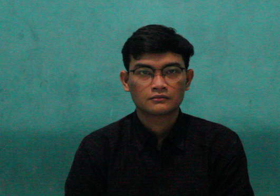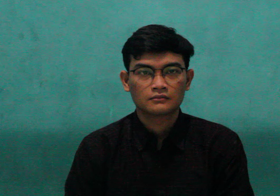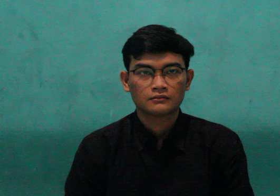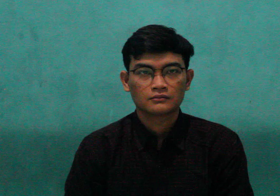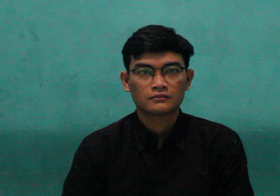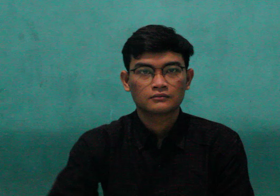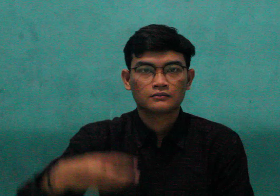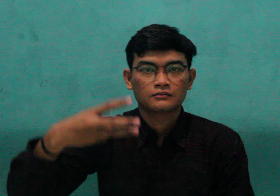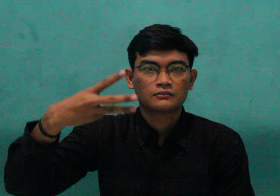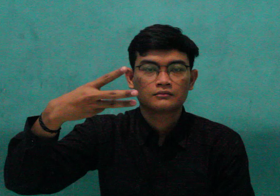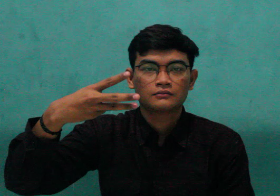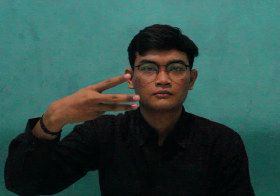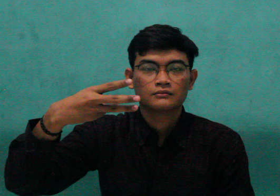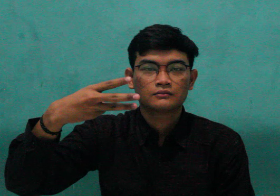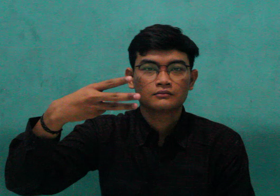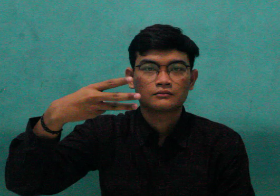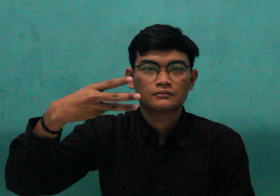E